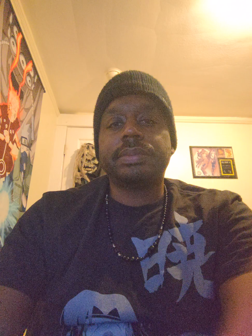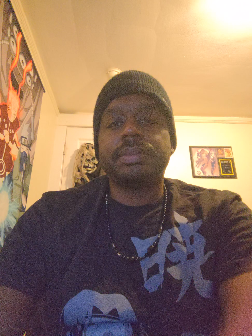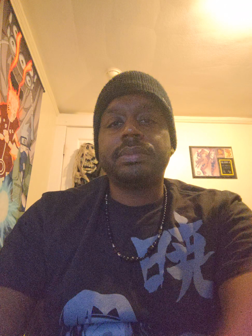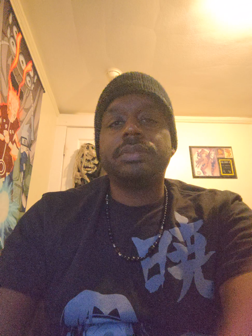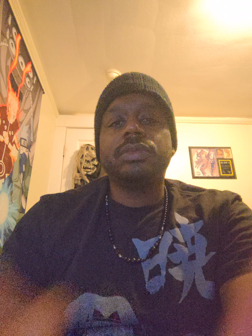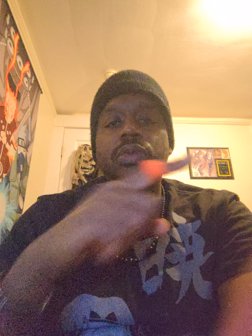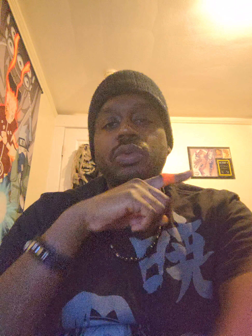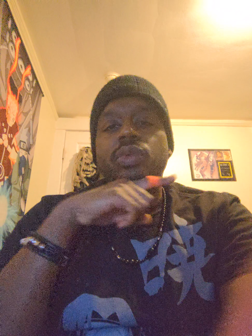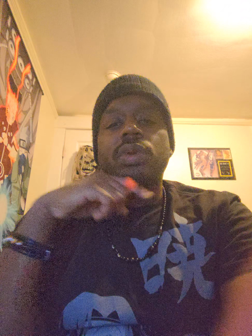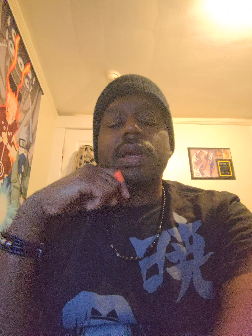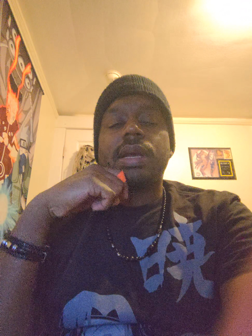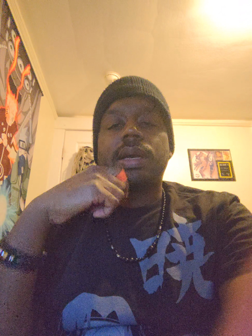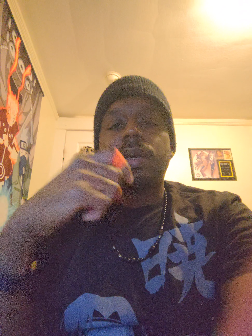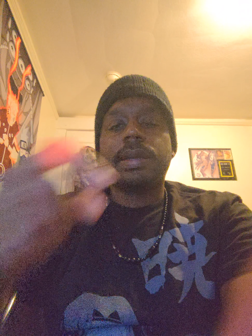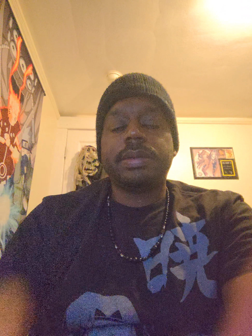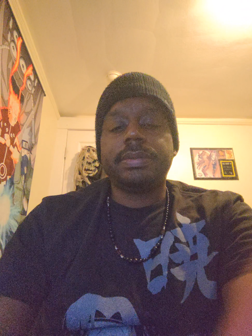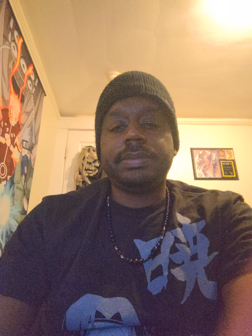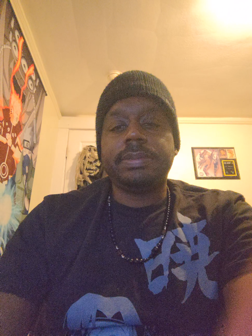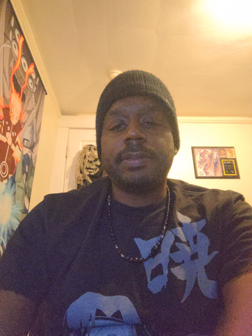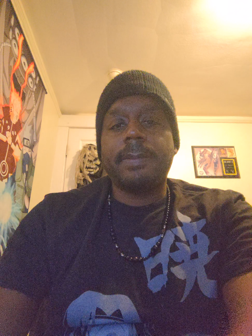dry